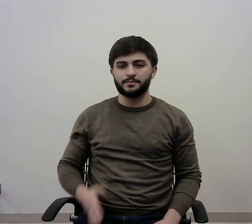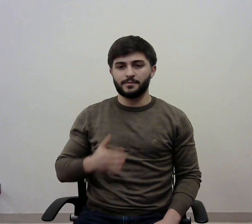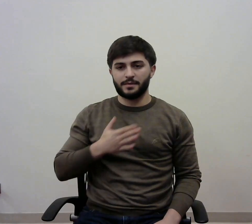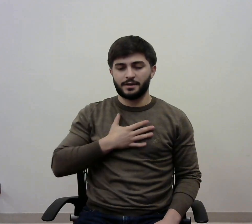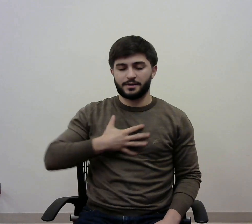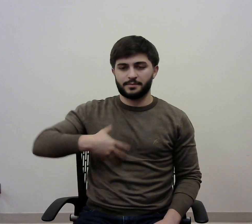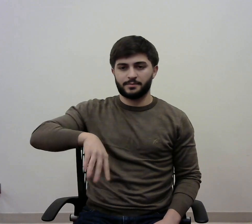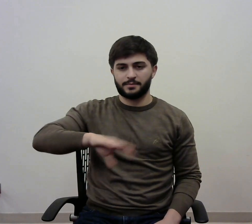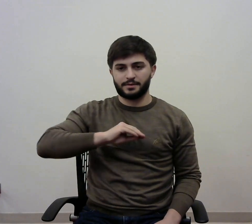biz